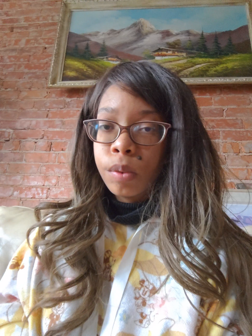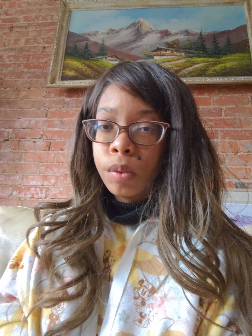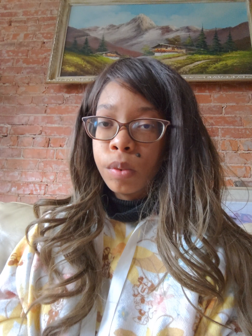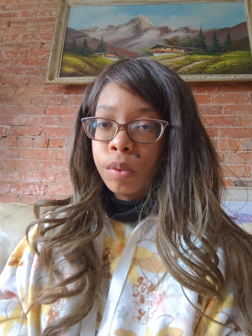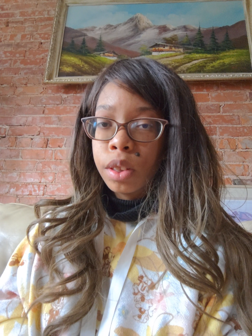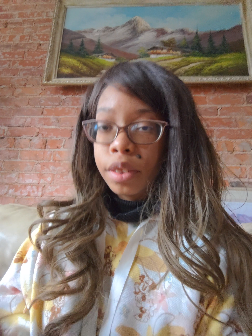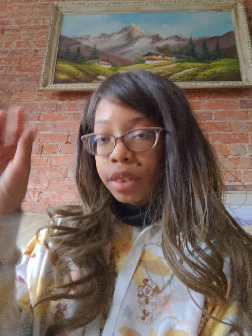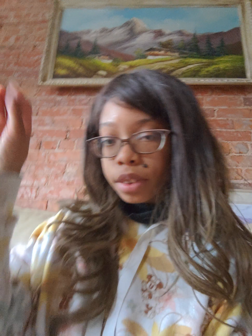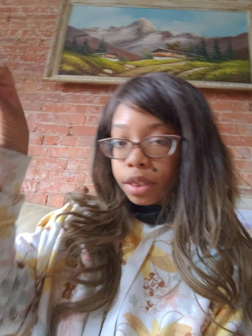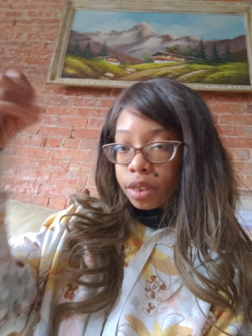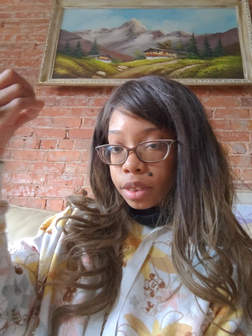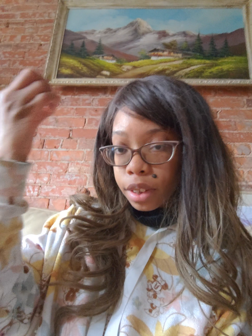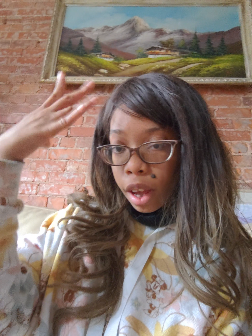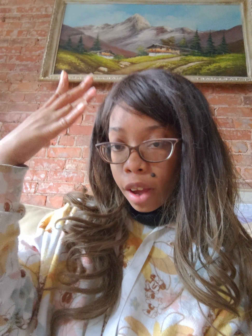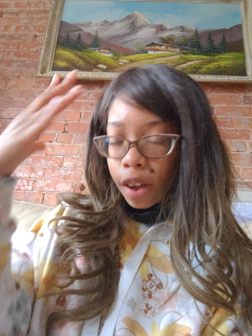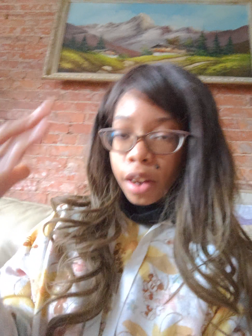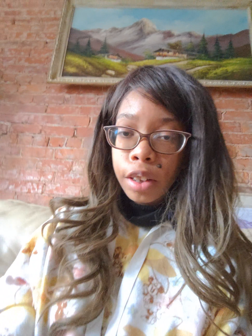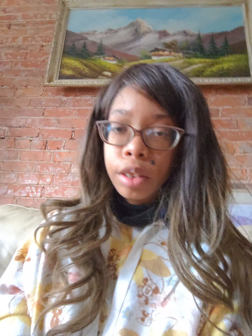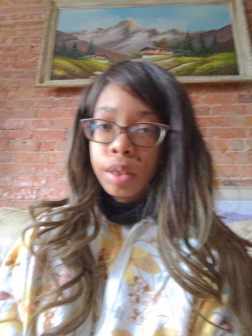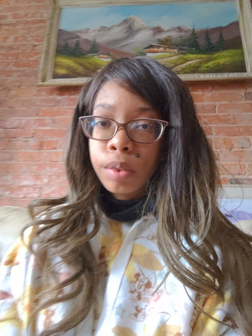sun